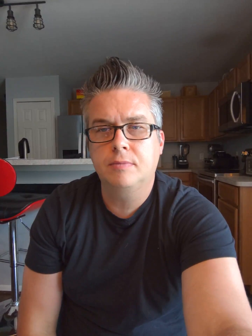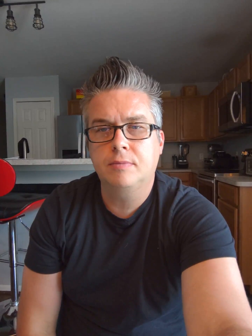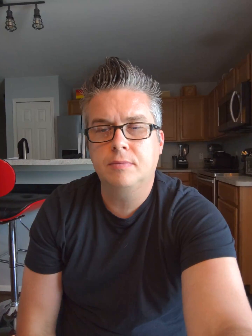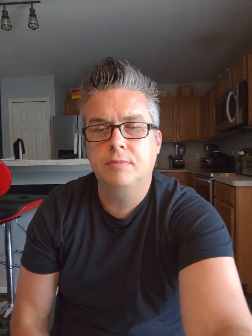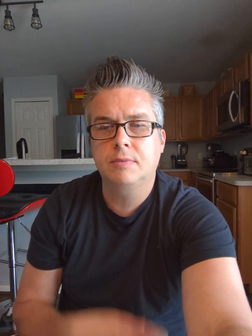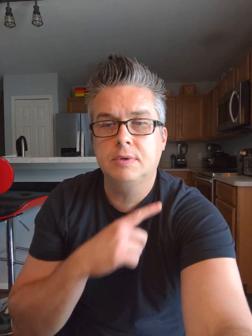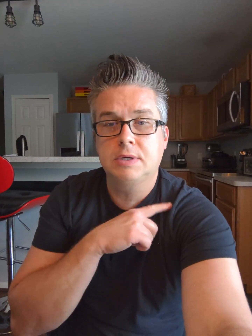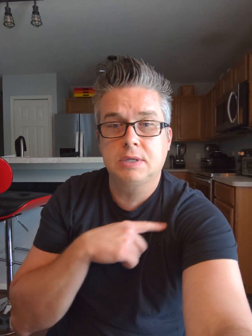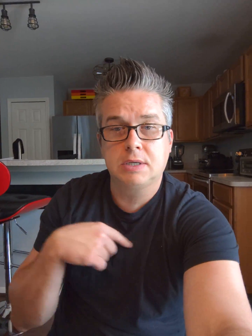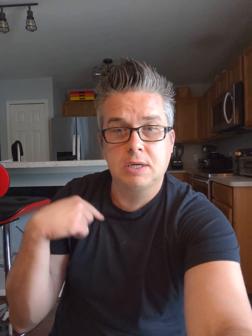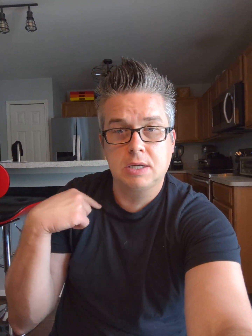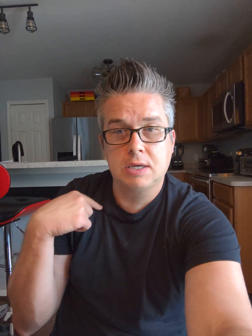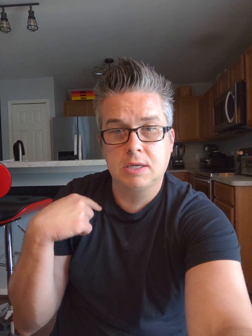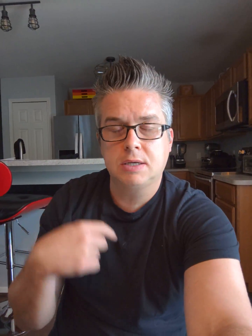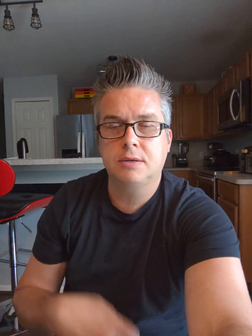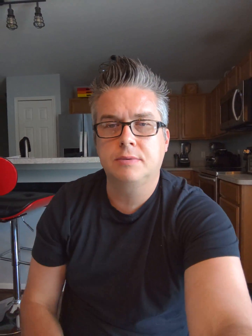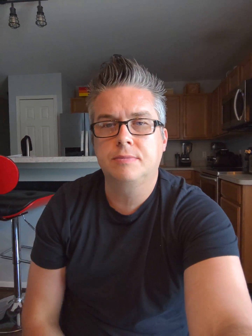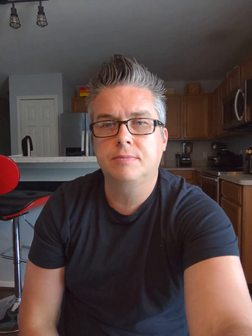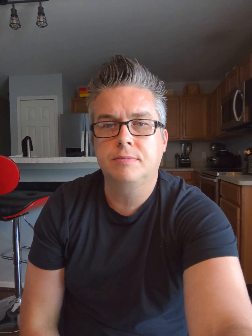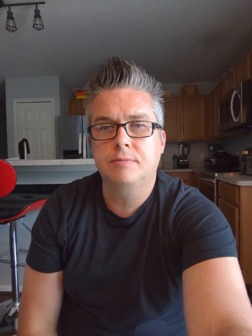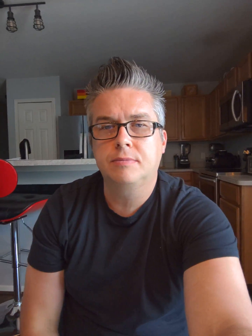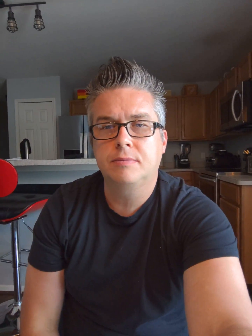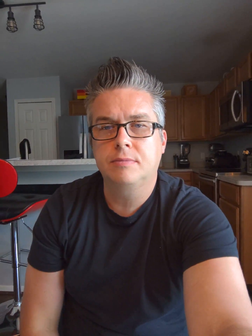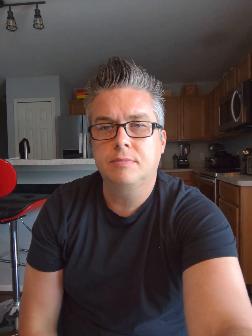necklace